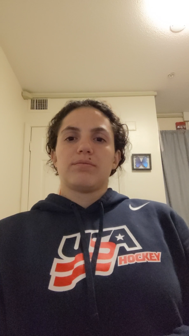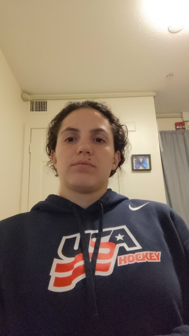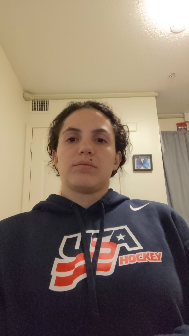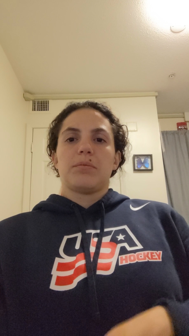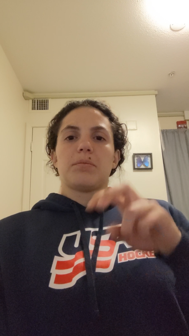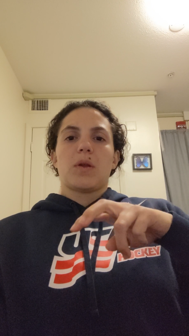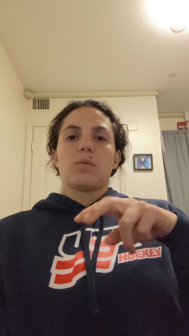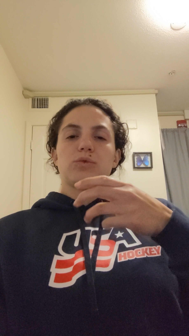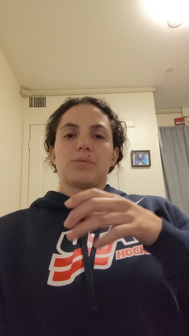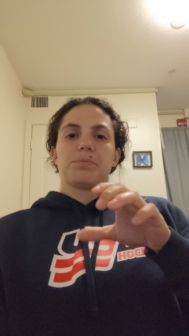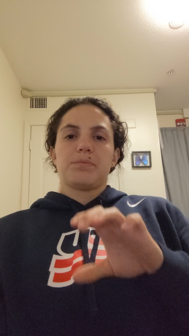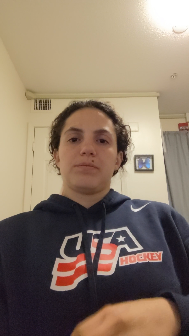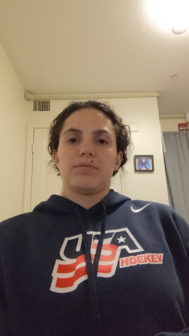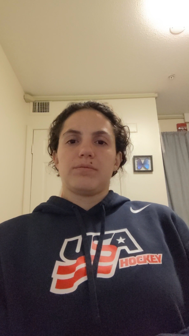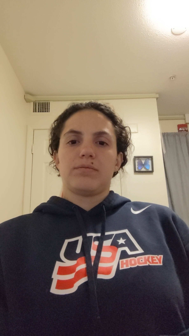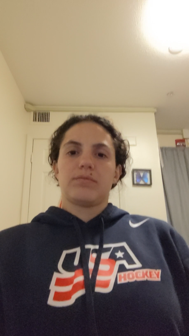potato chip